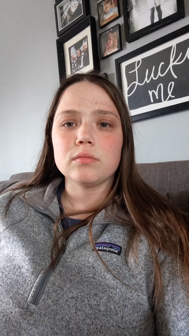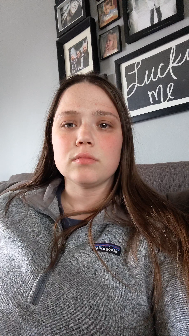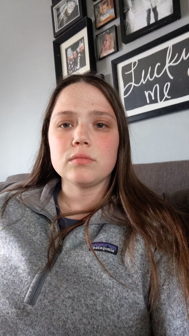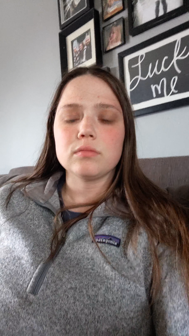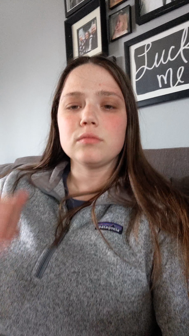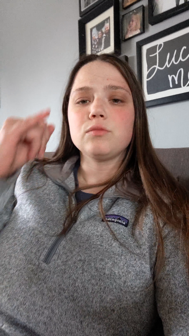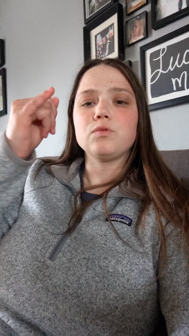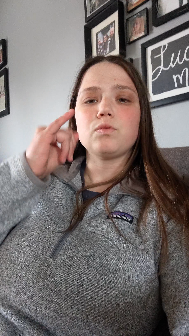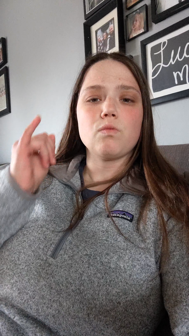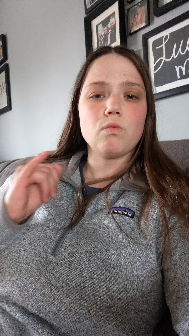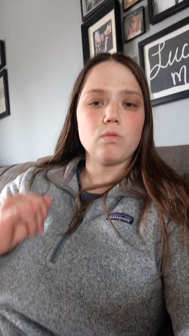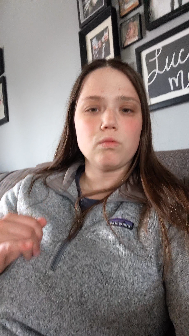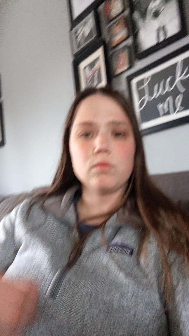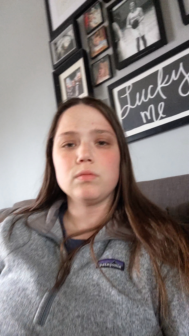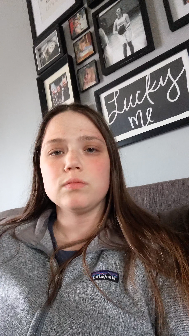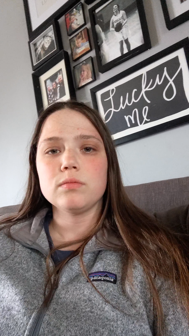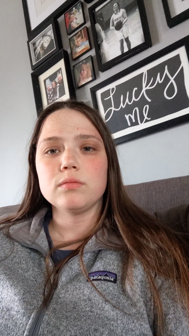draw